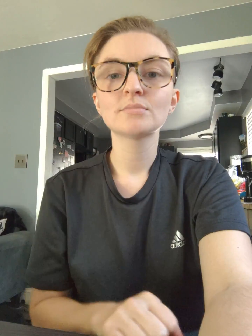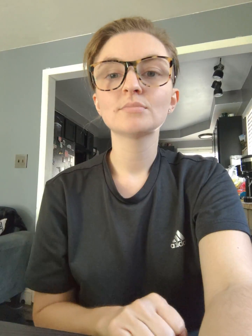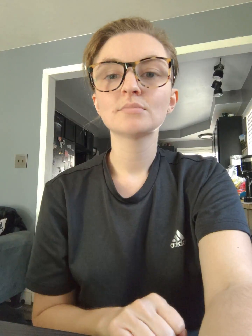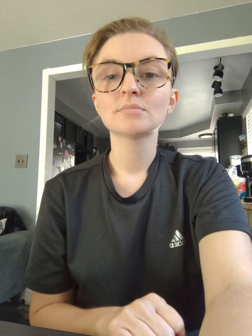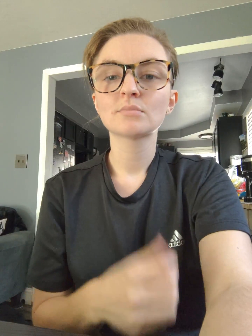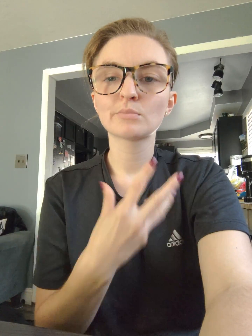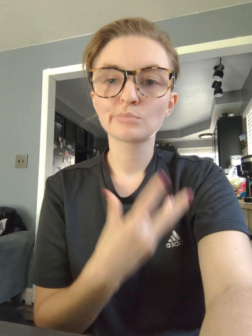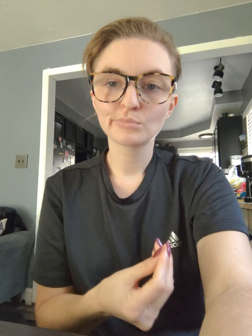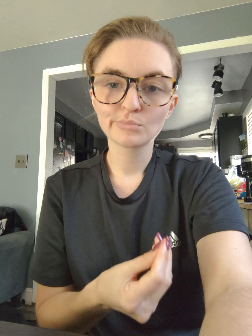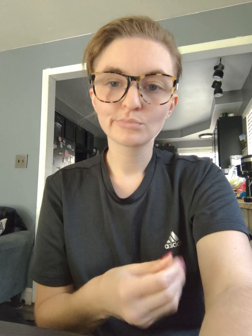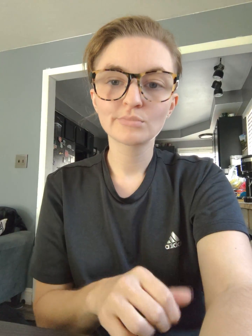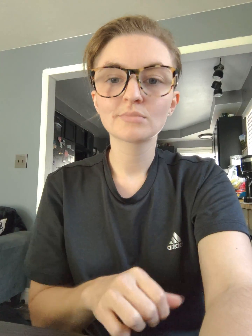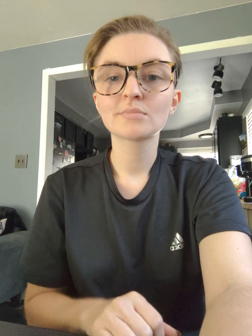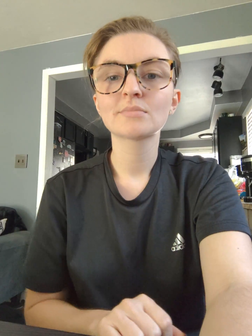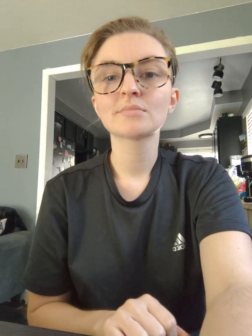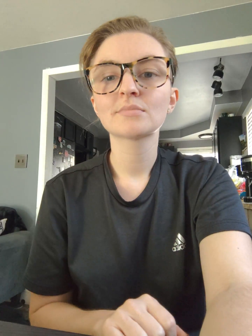poor